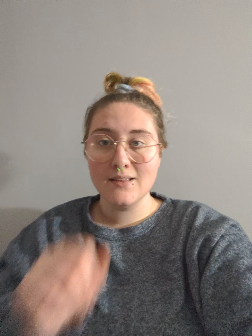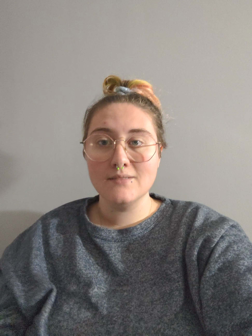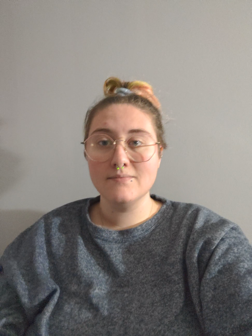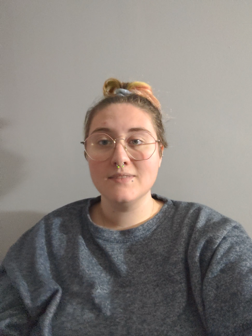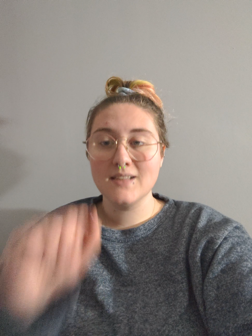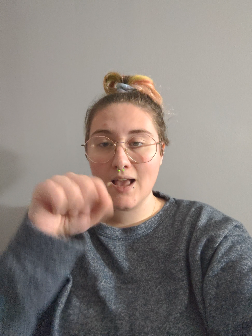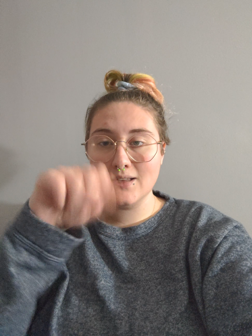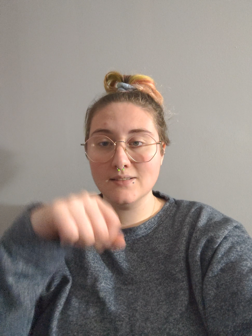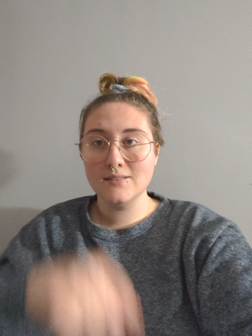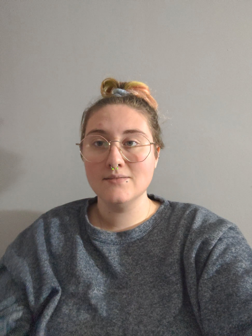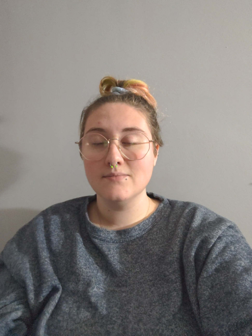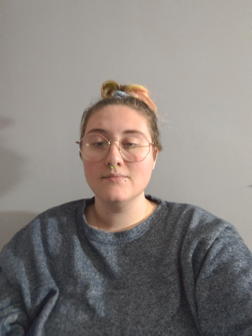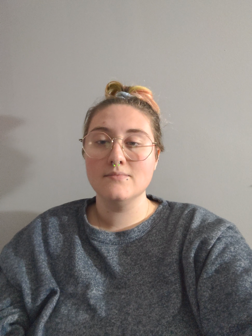yes